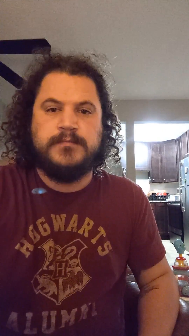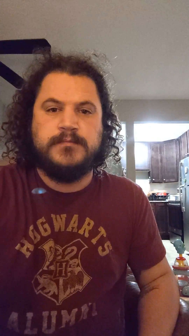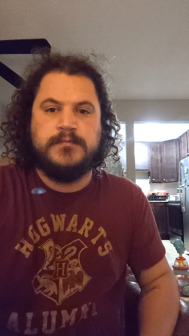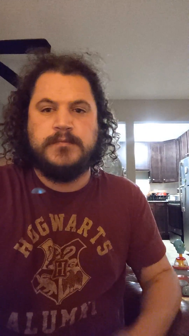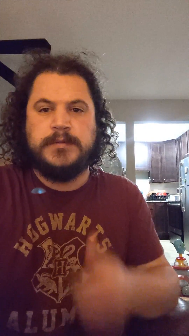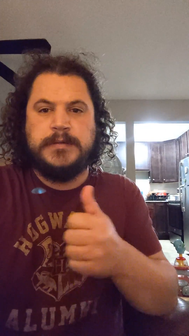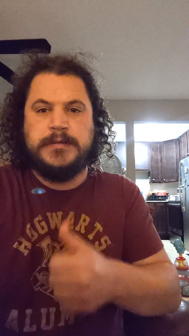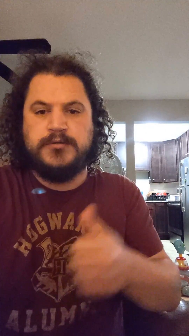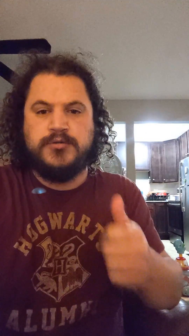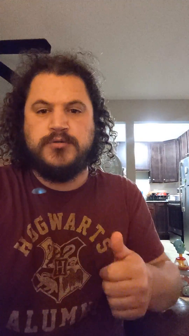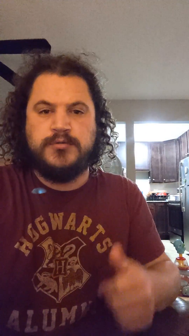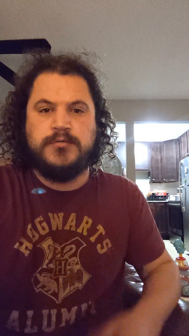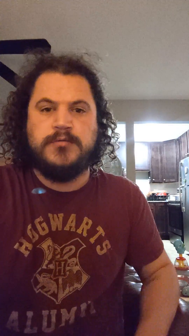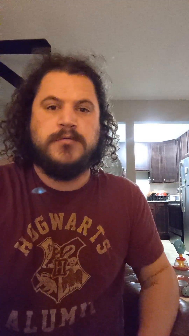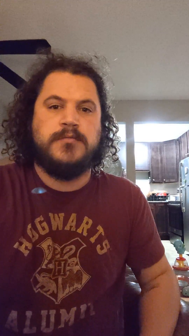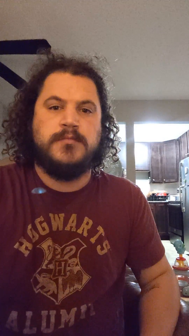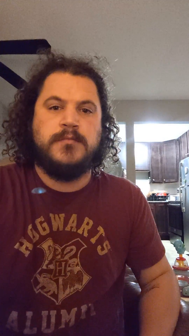each